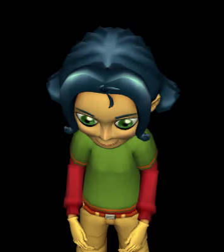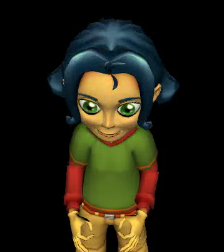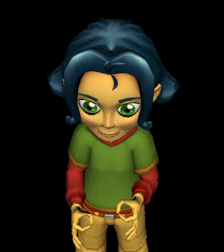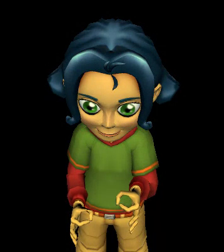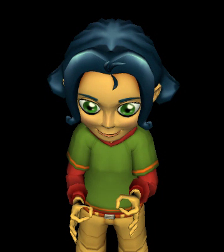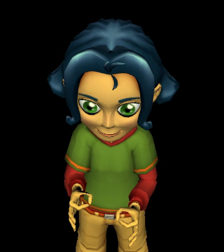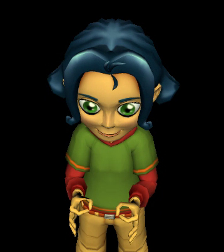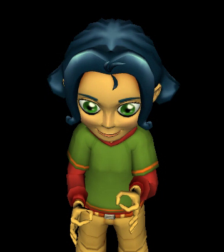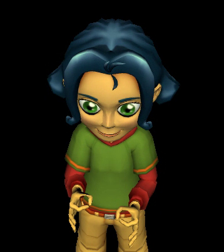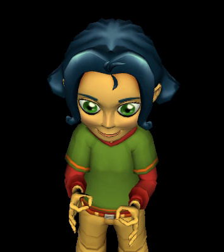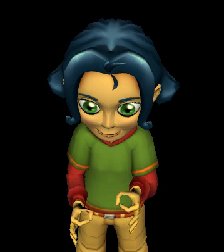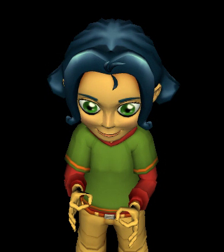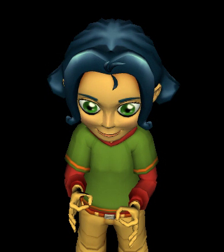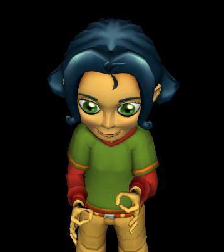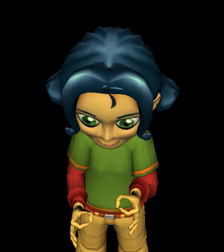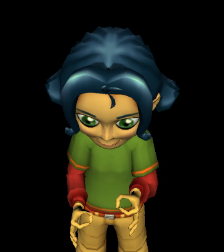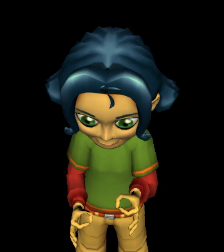محكمة